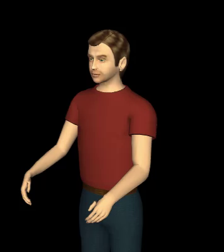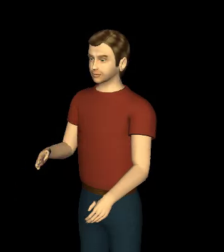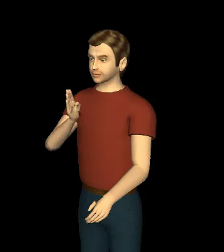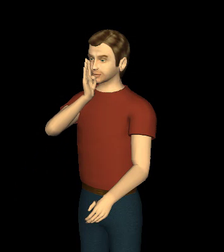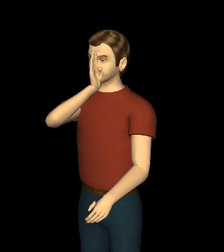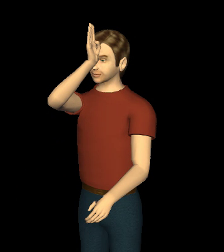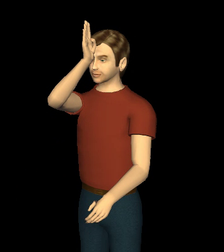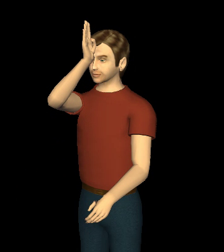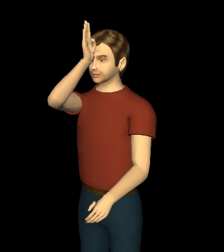منتصف الليل